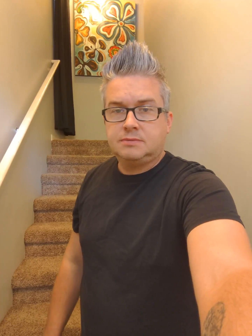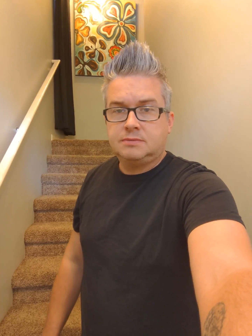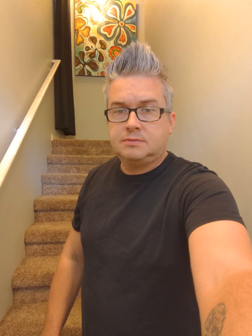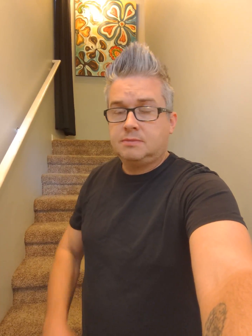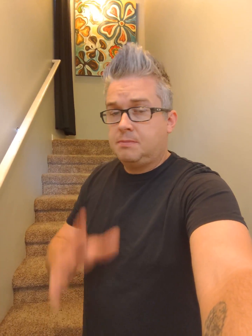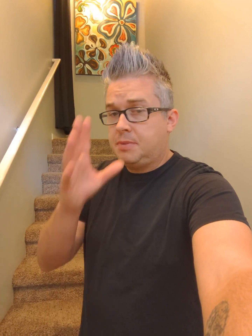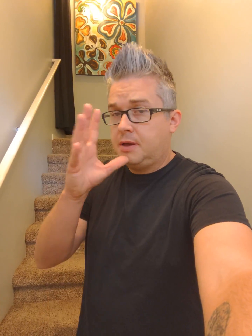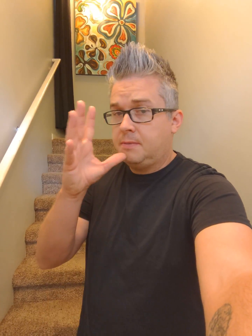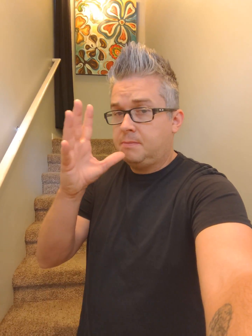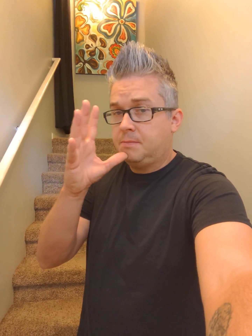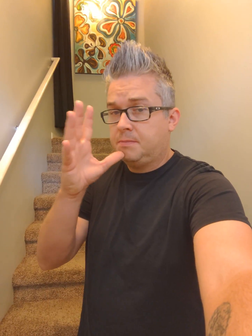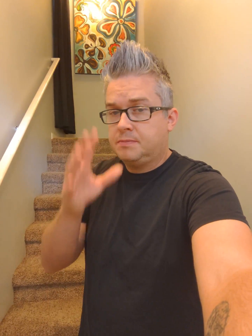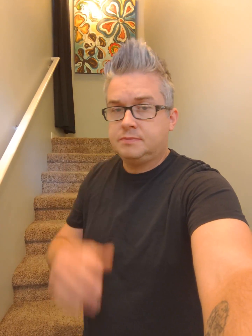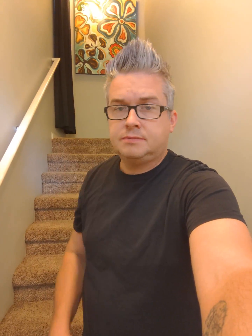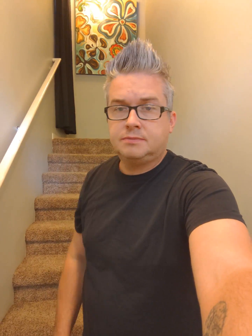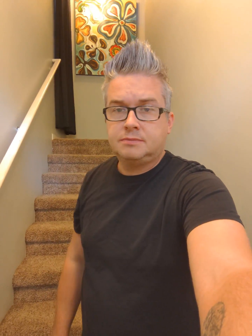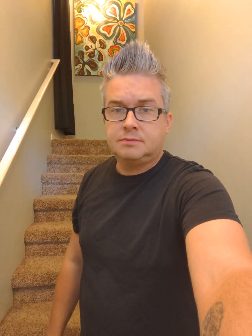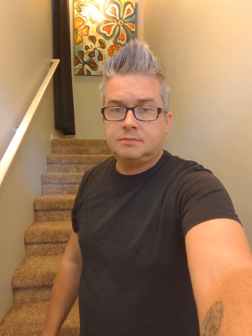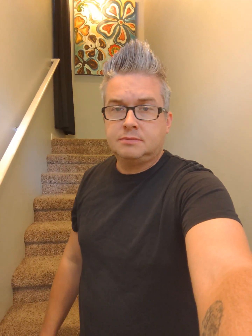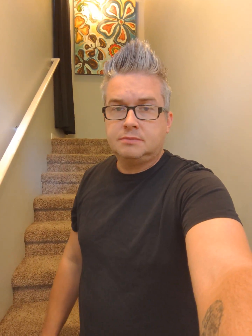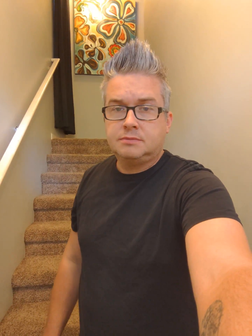mommy